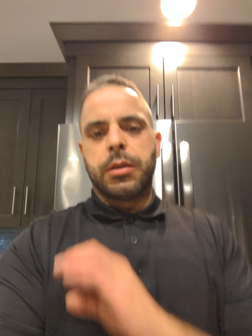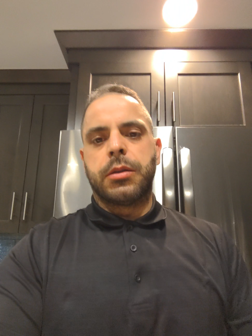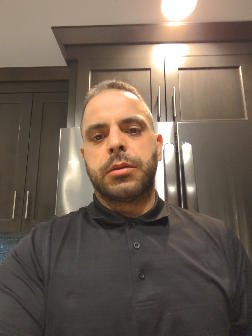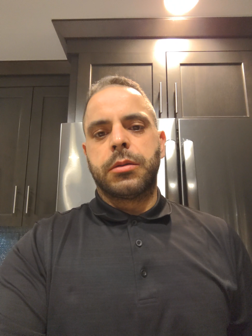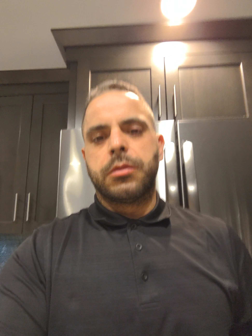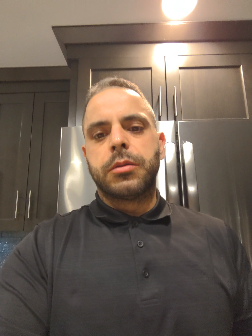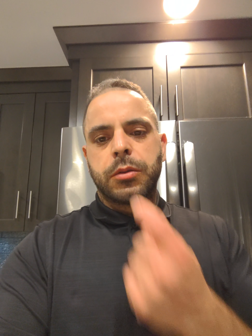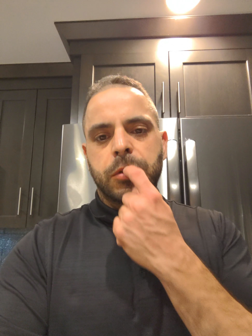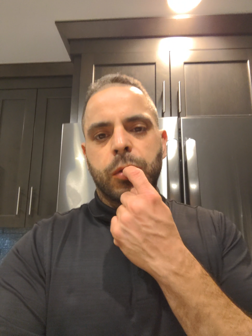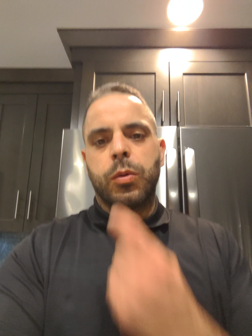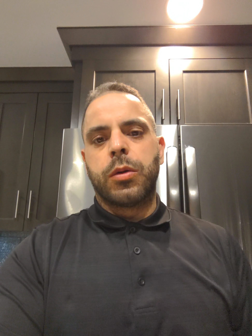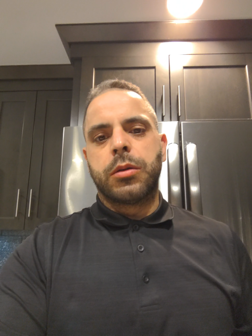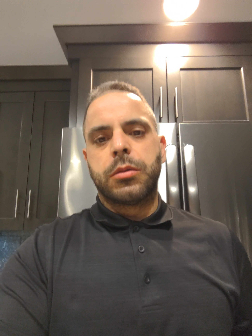tooth